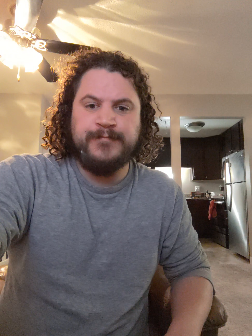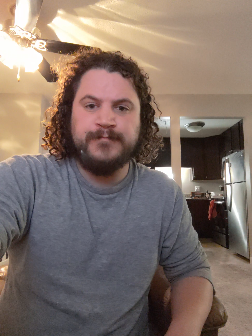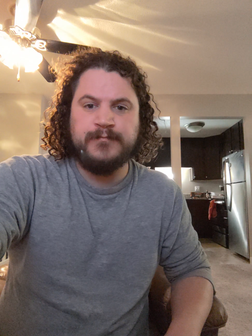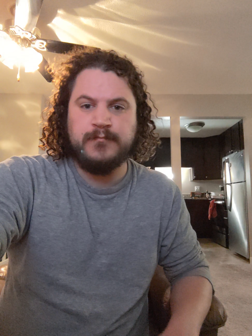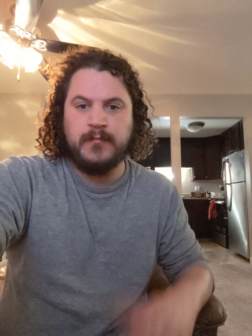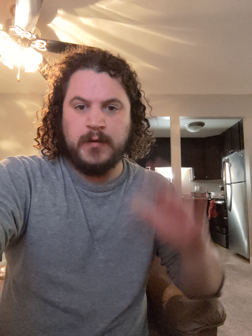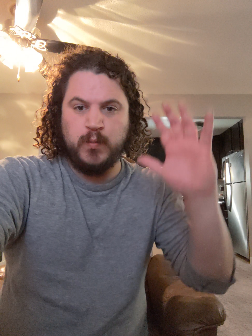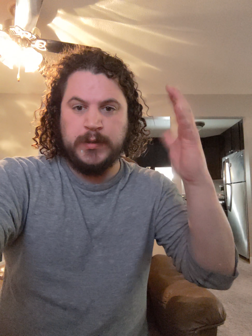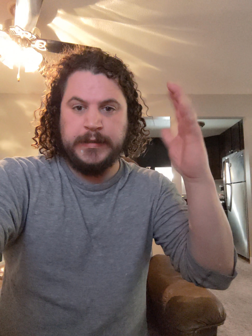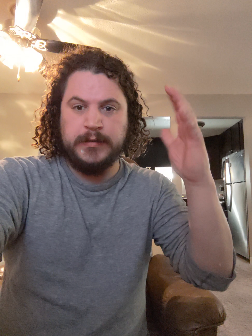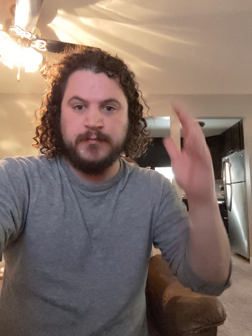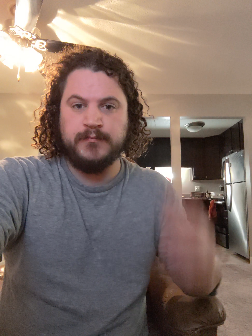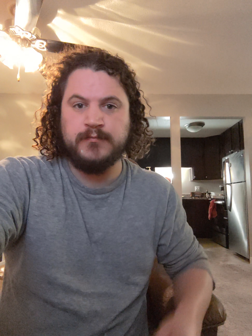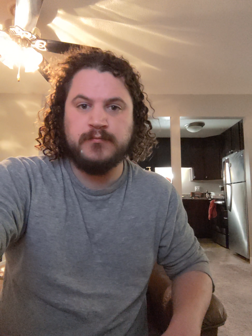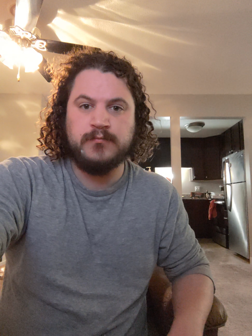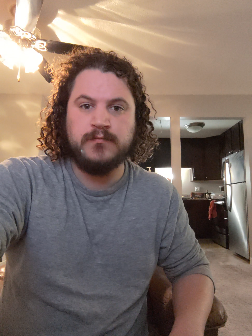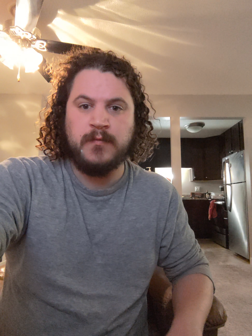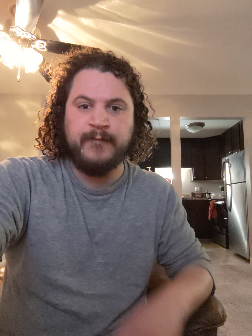tree